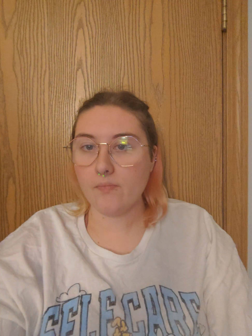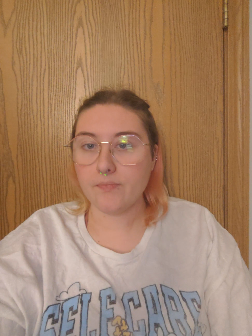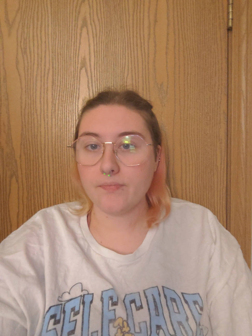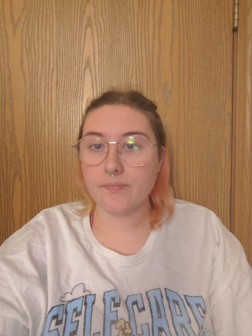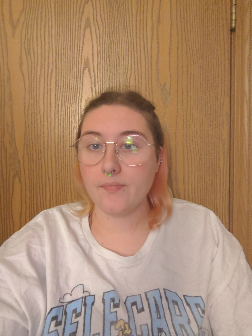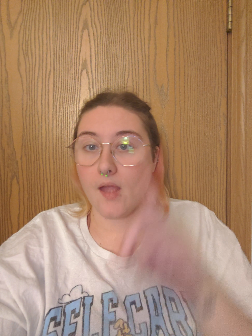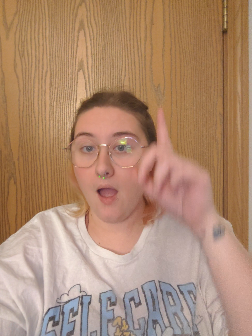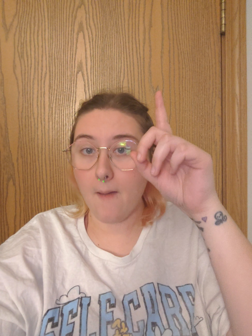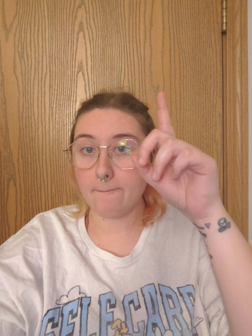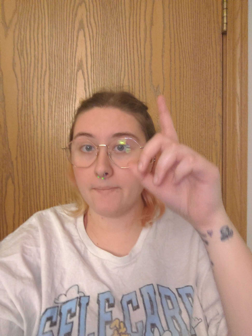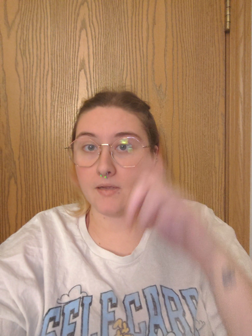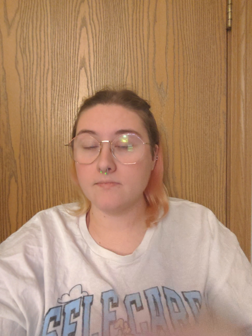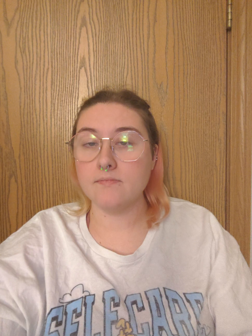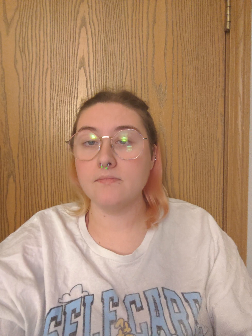up